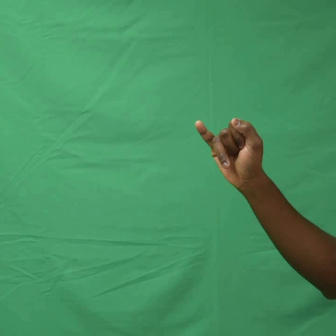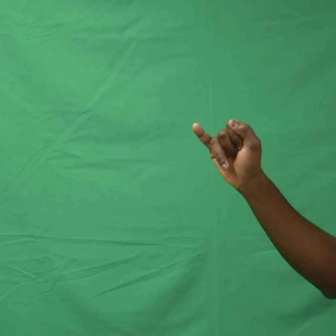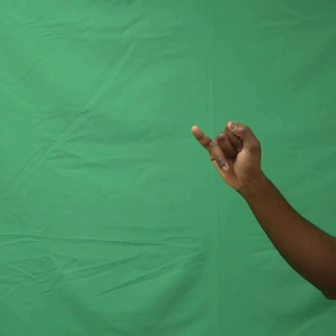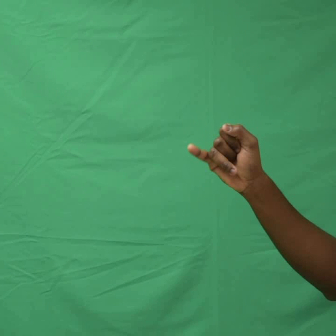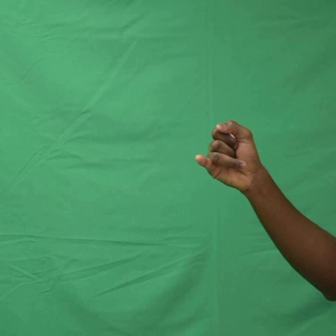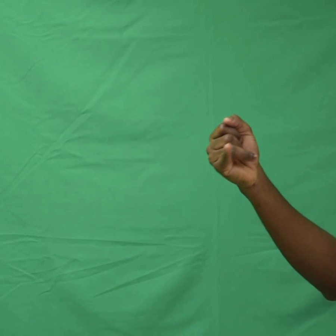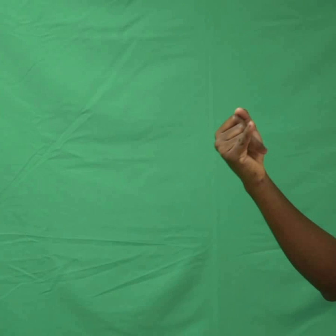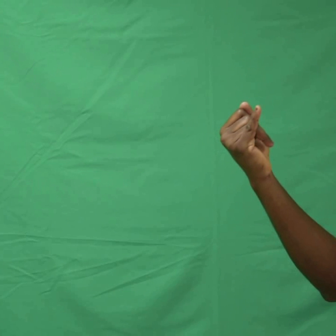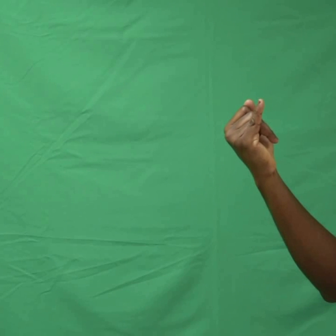J